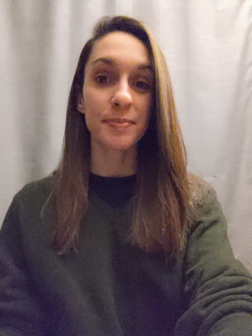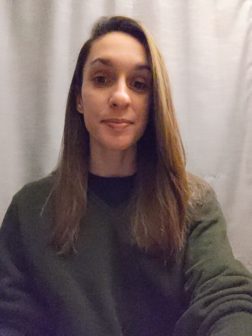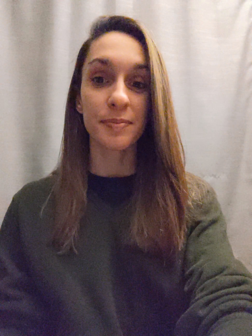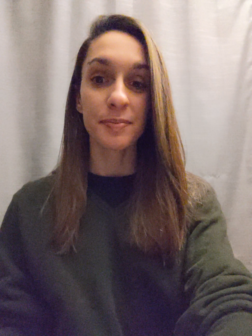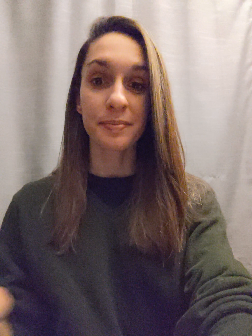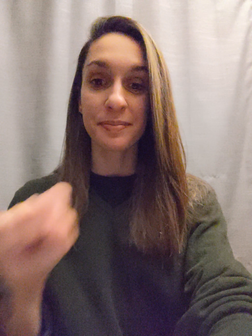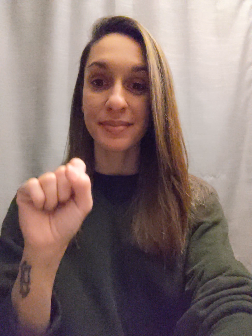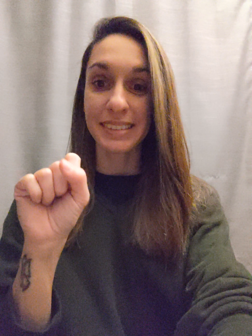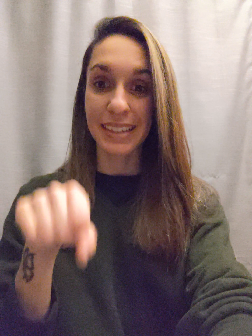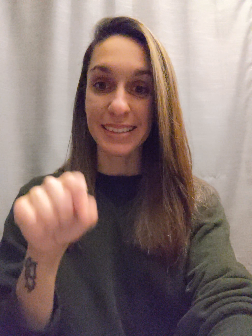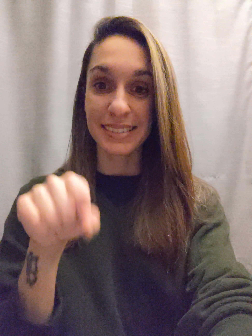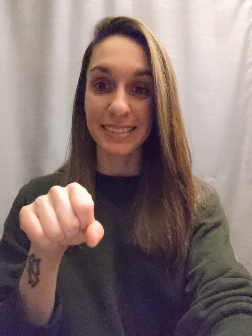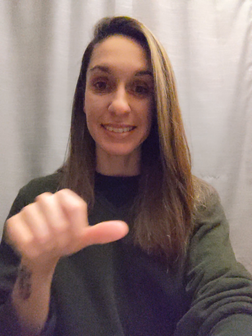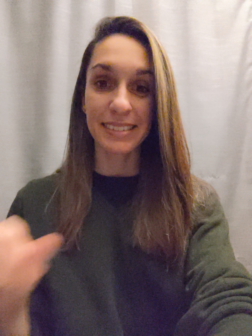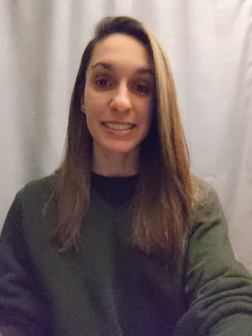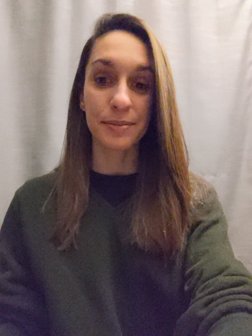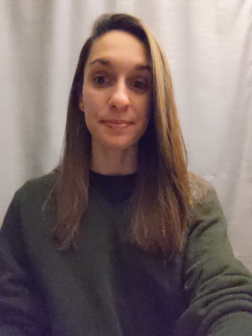yes